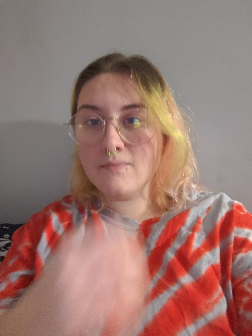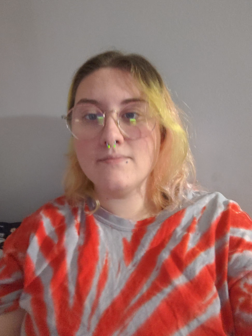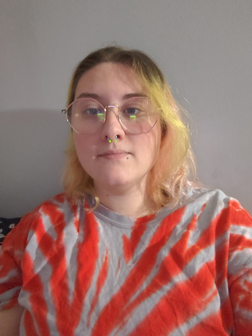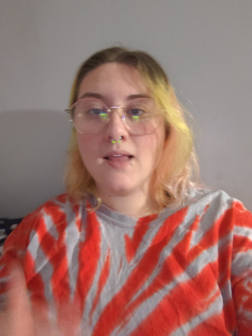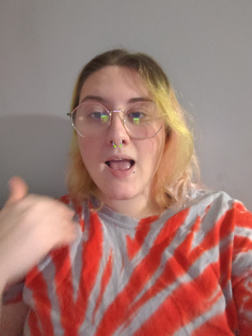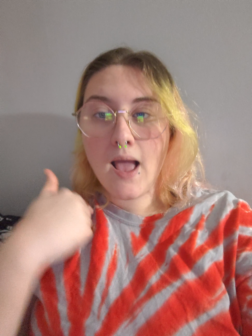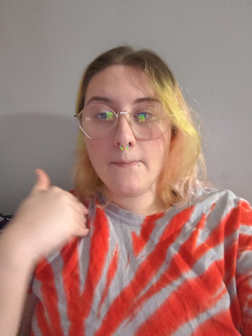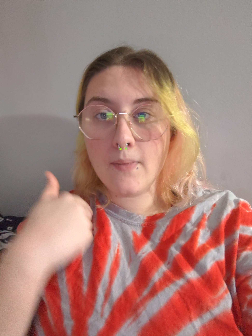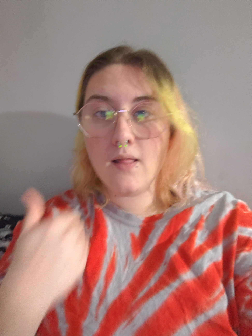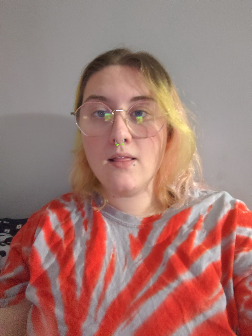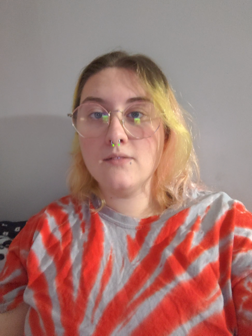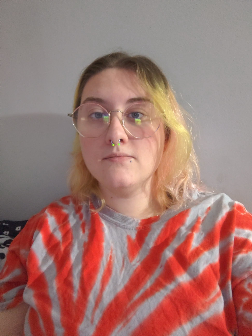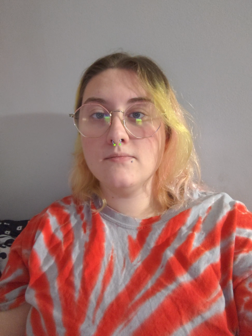animal